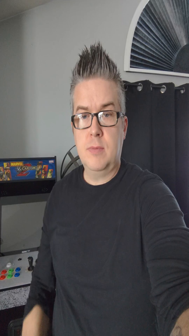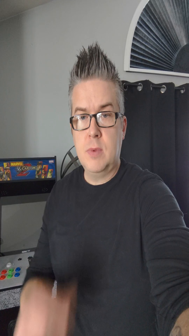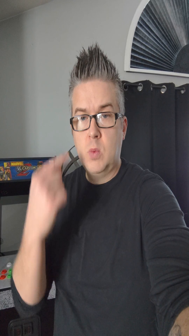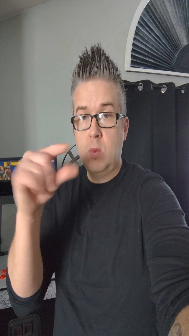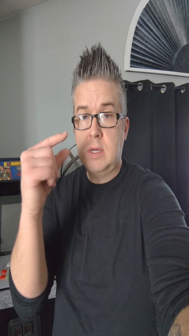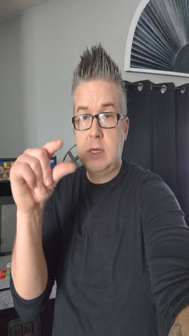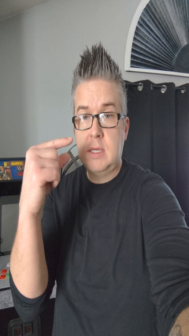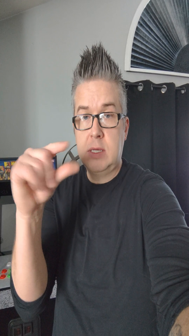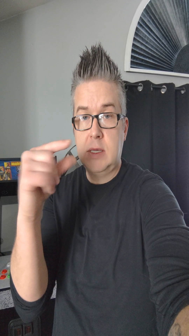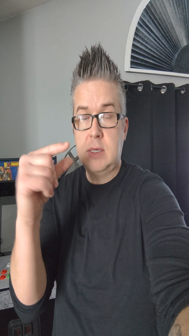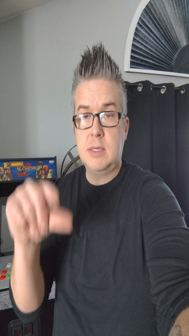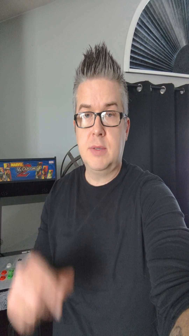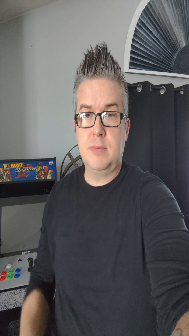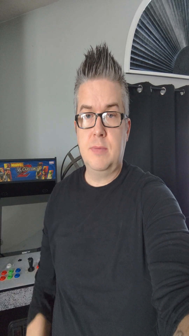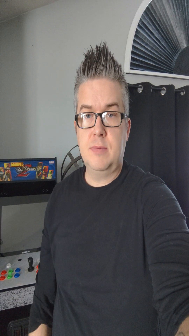green